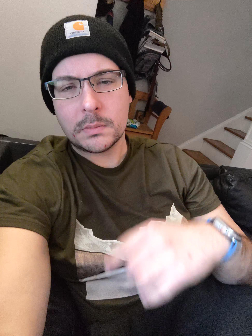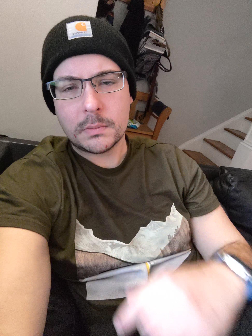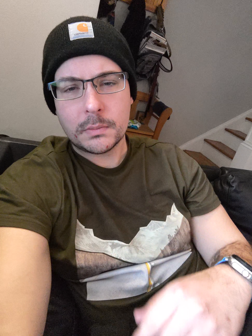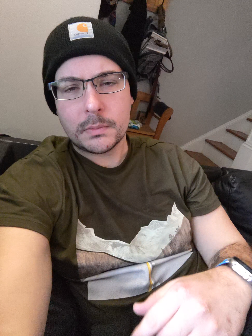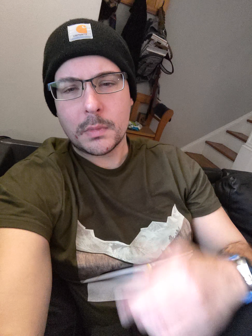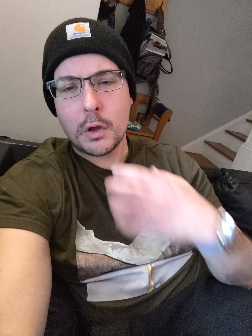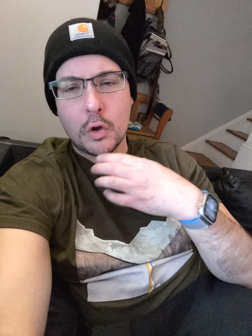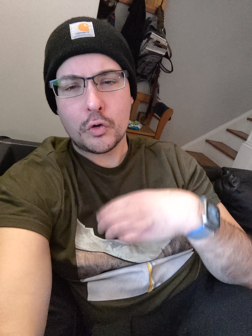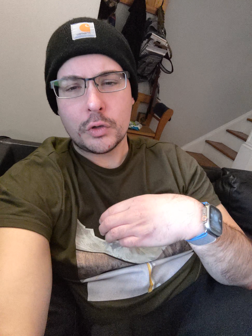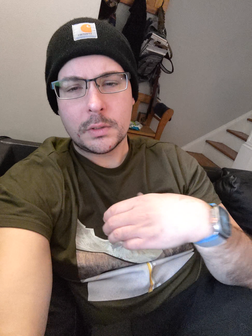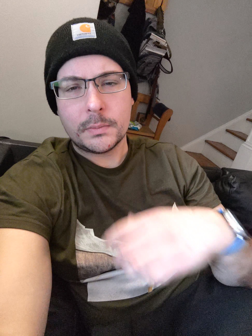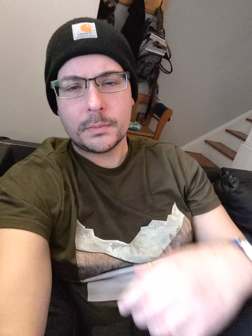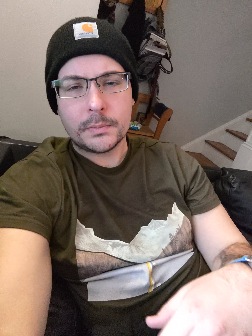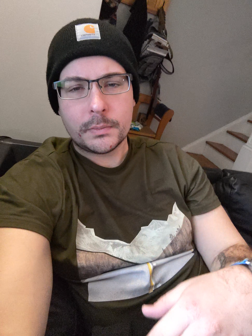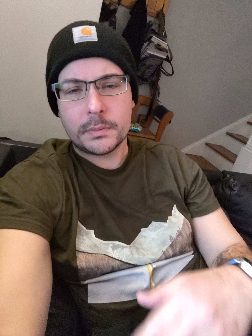hungry